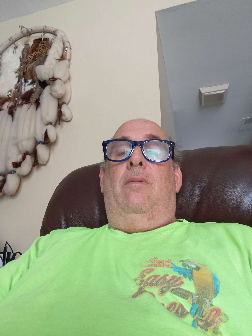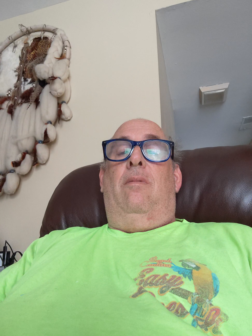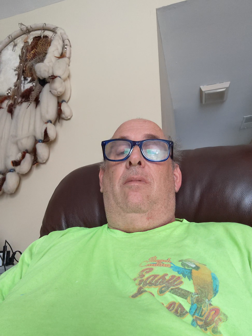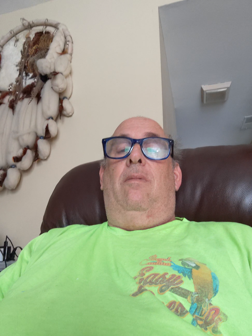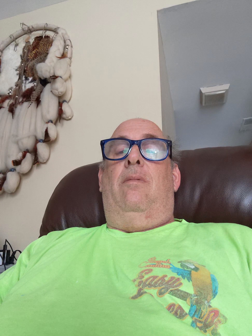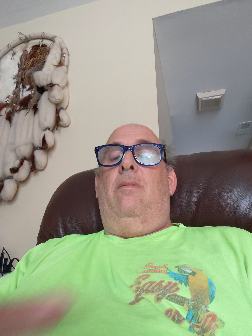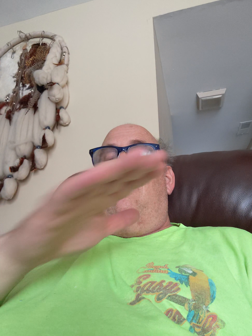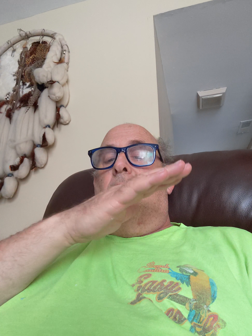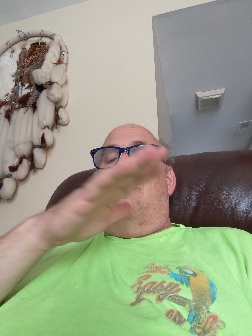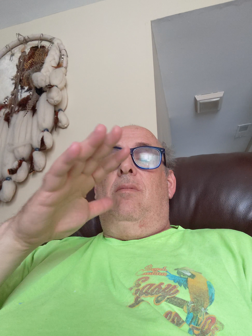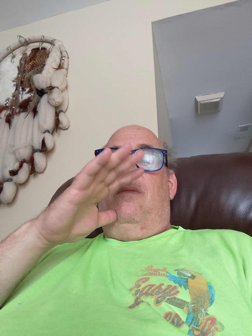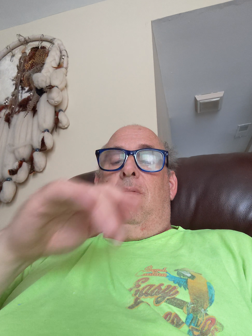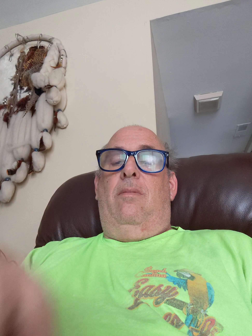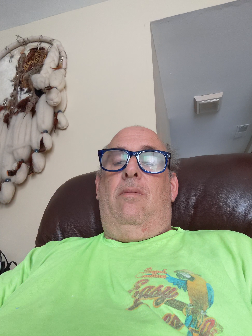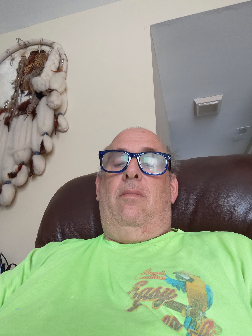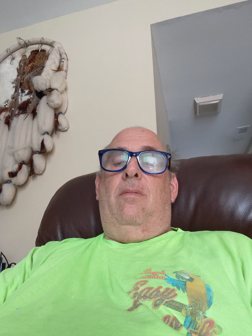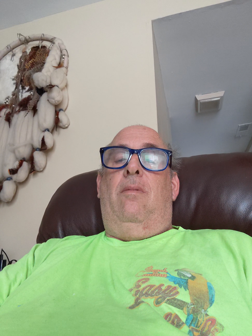farm